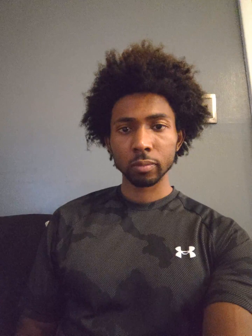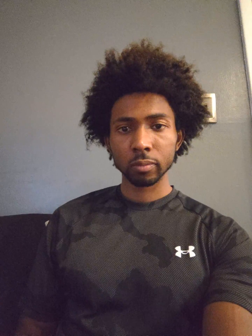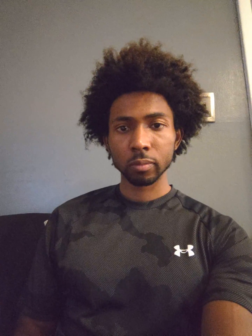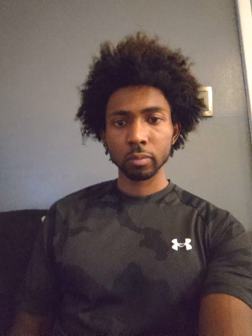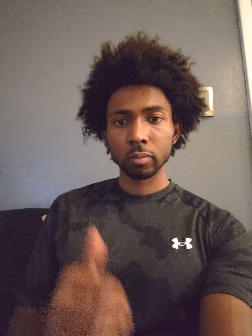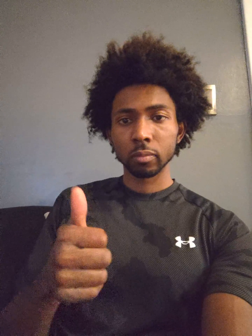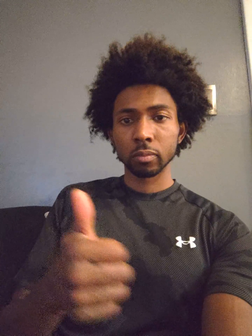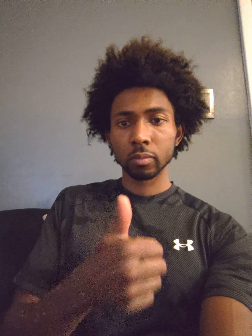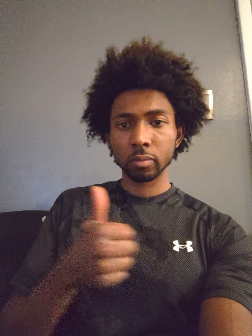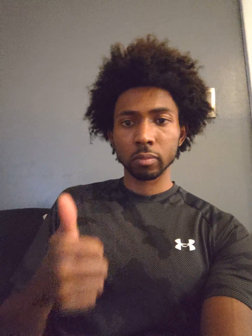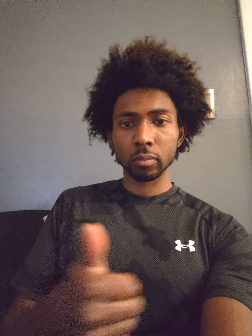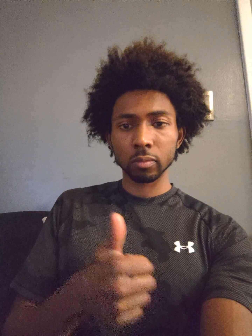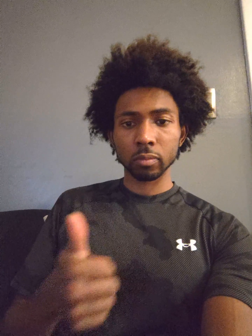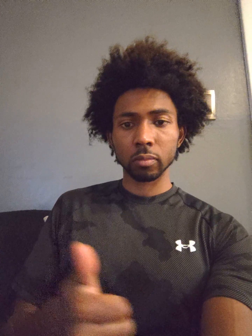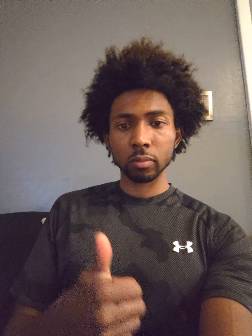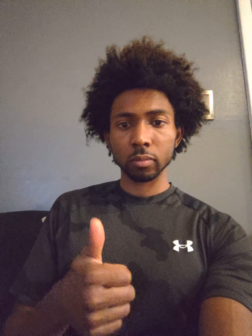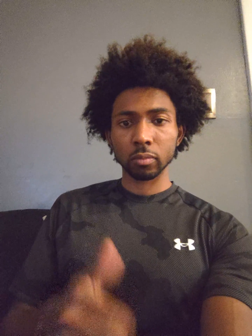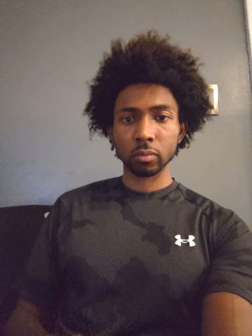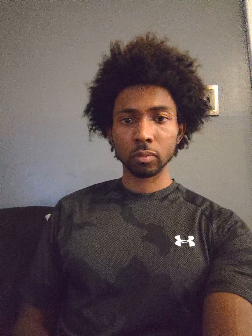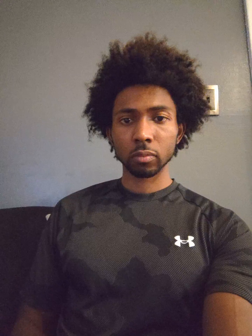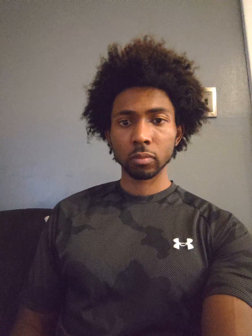basement